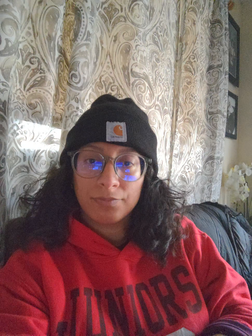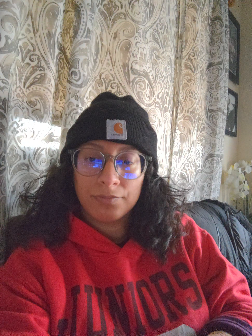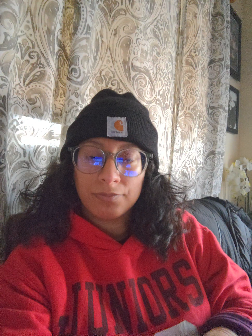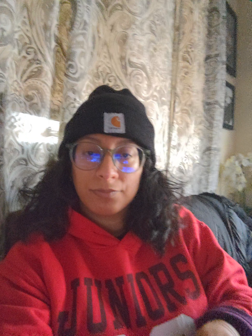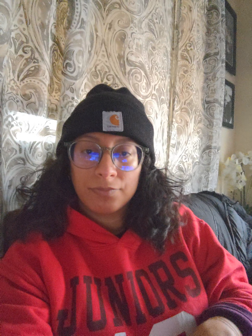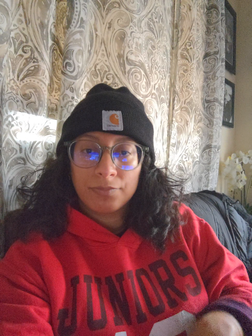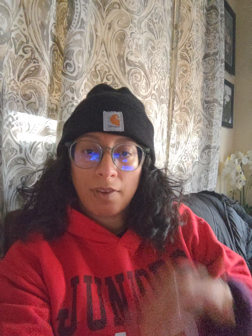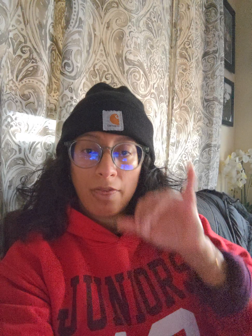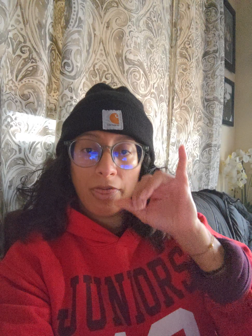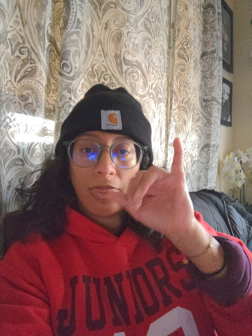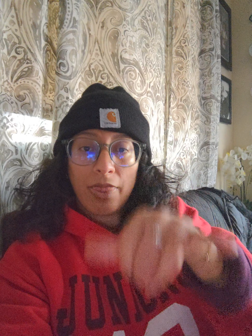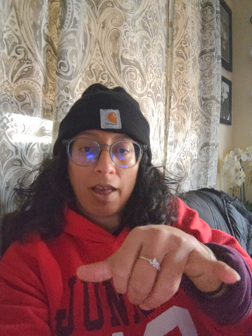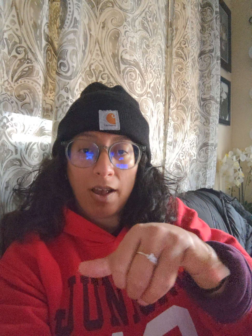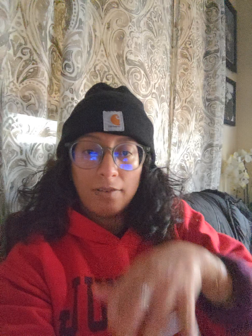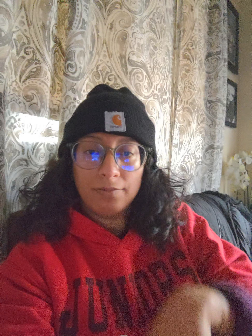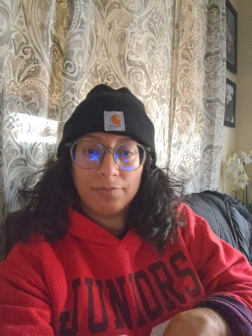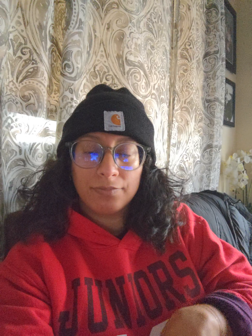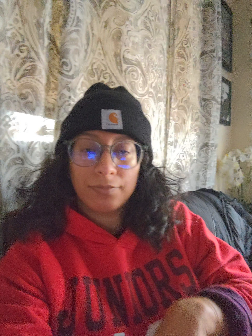that